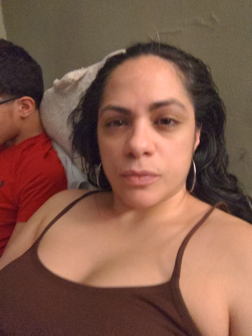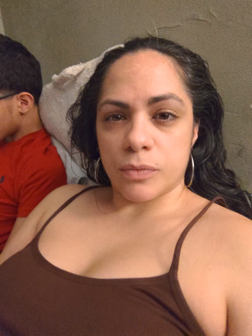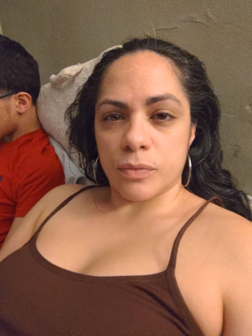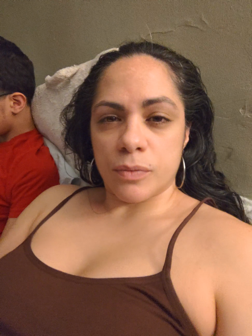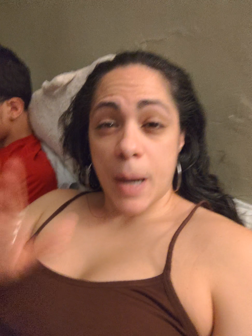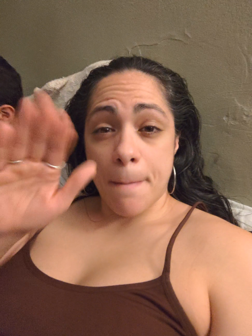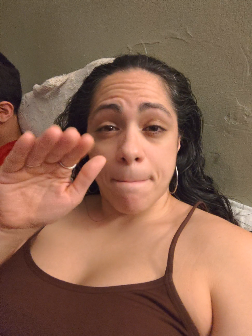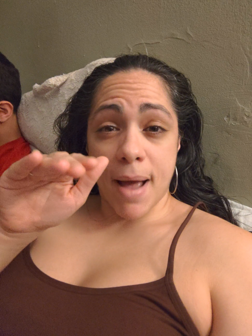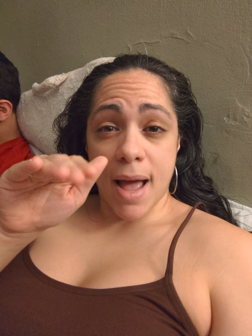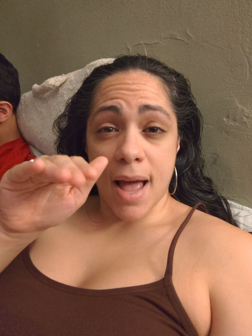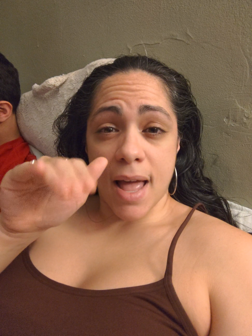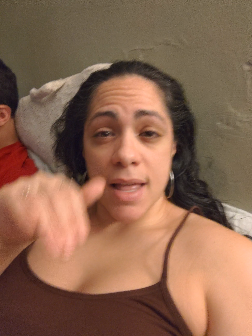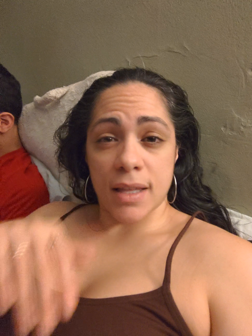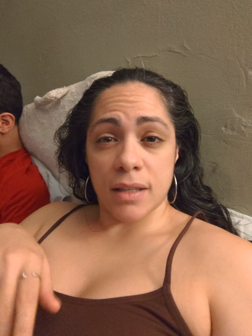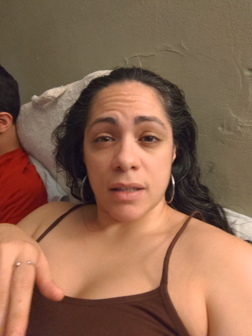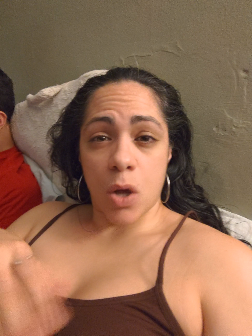bye